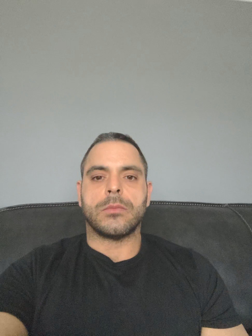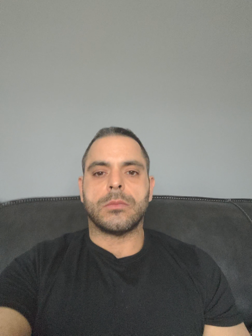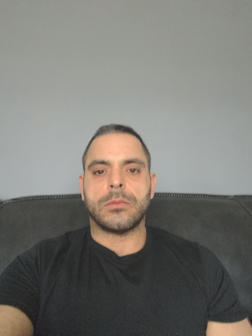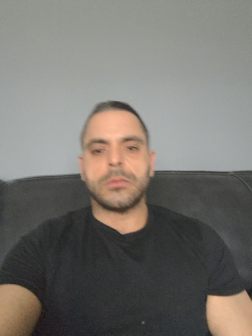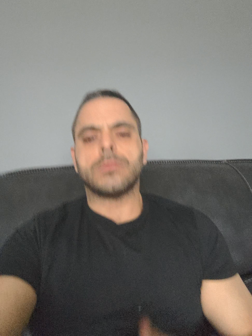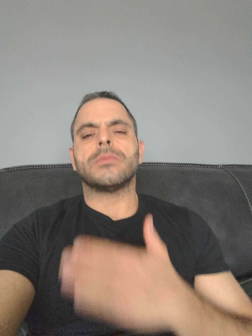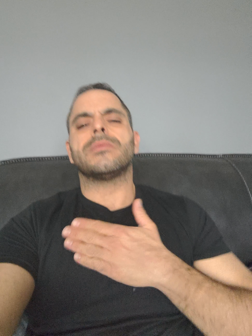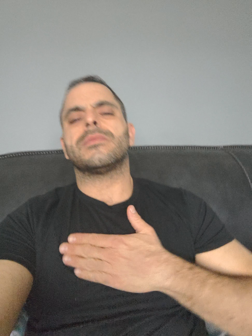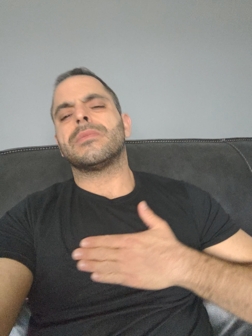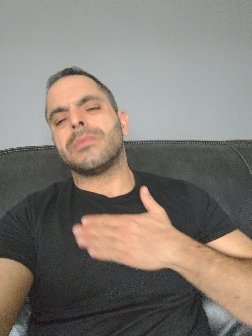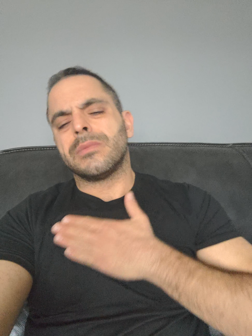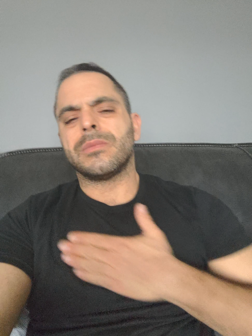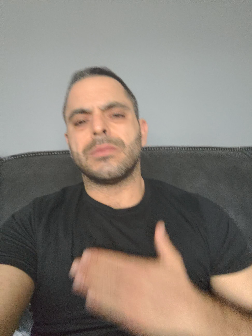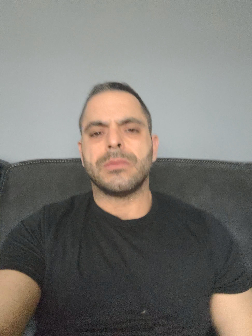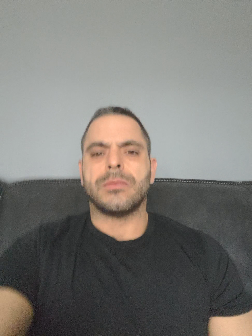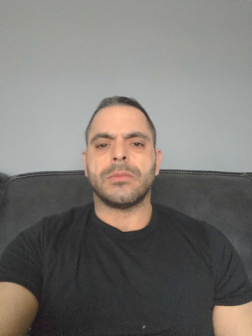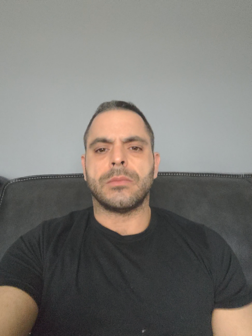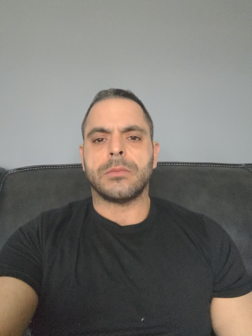please